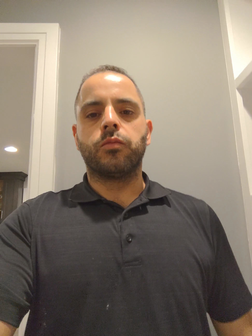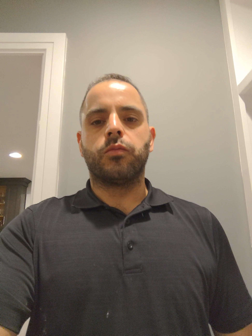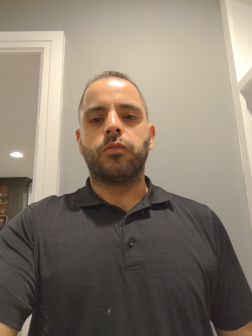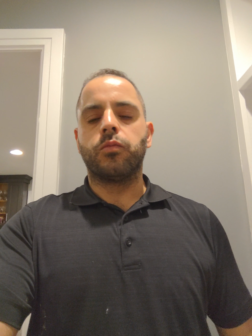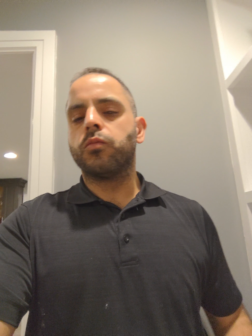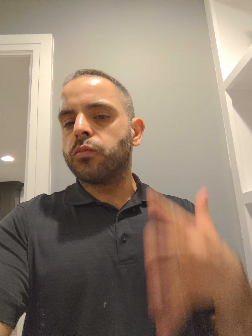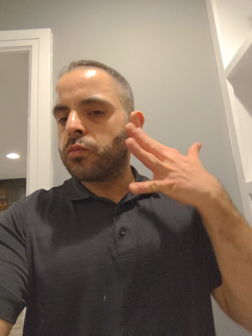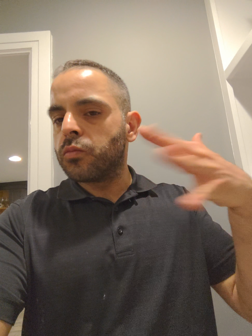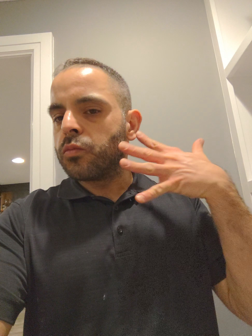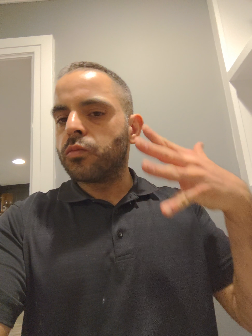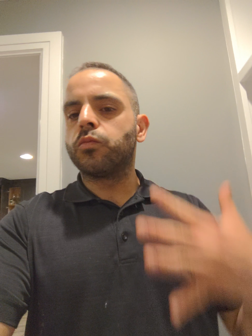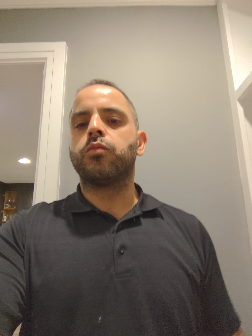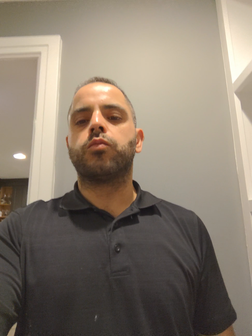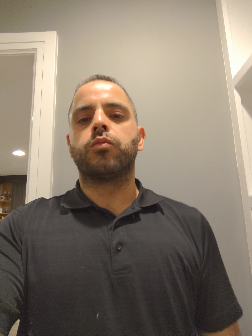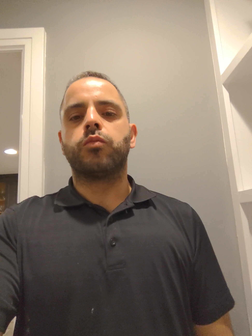noisy